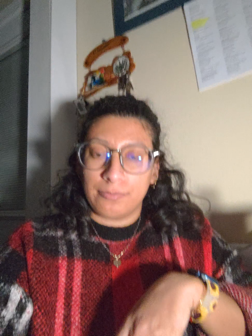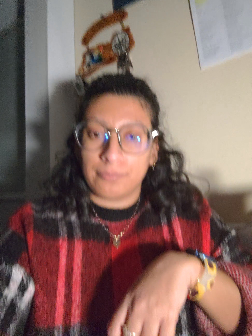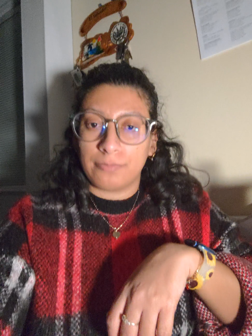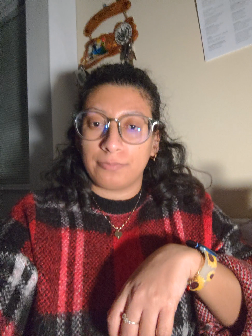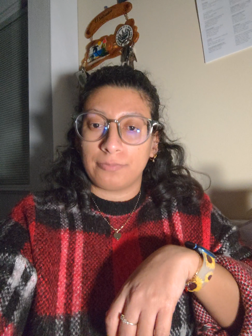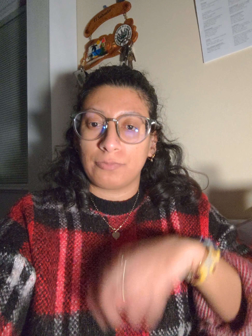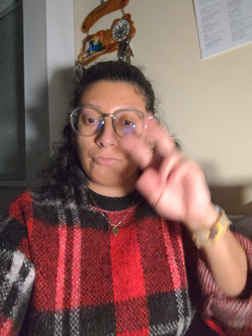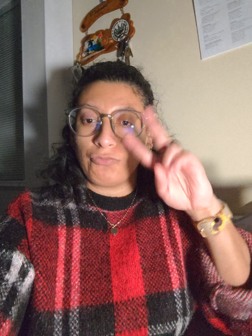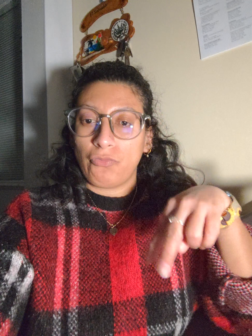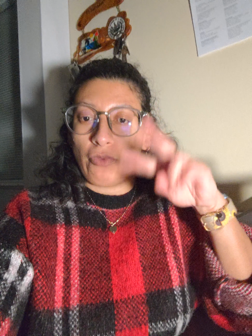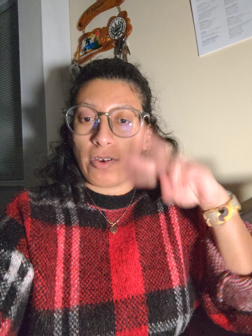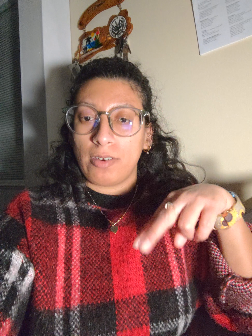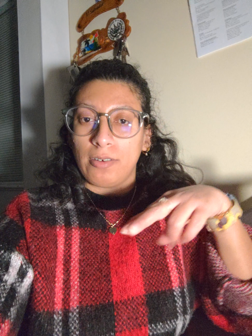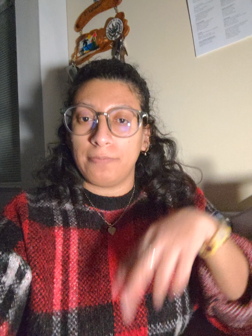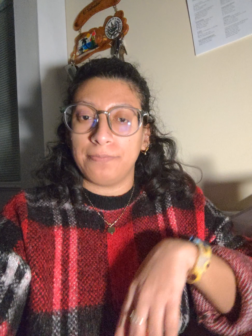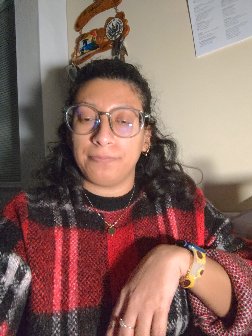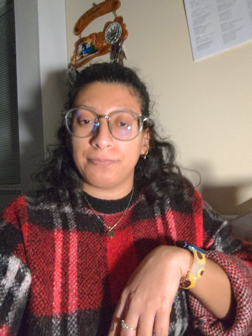read